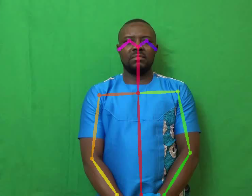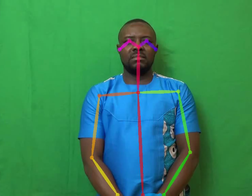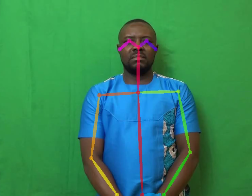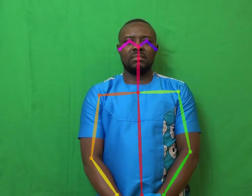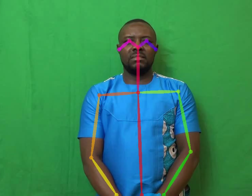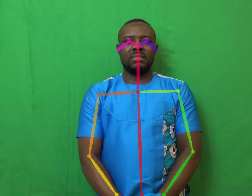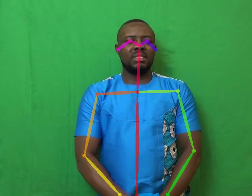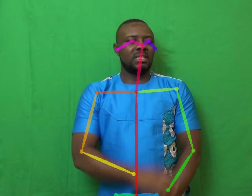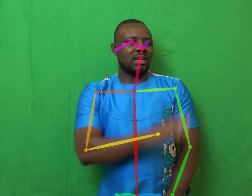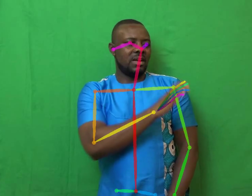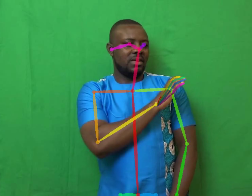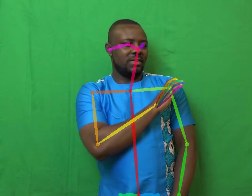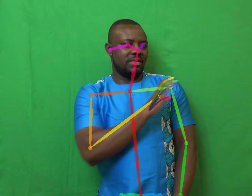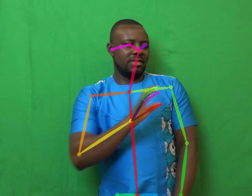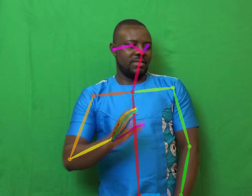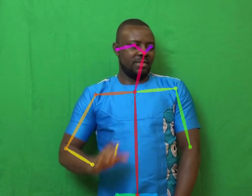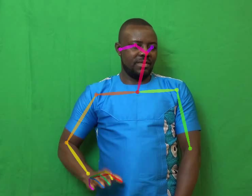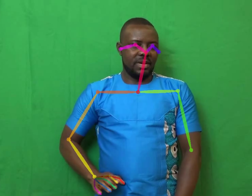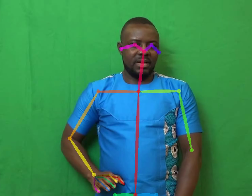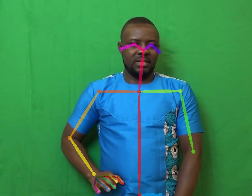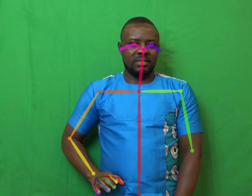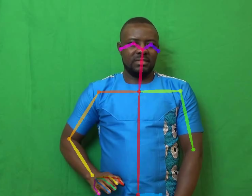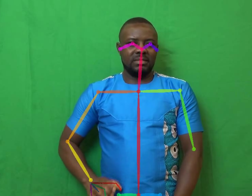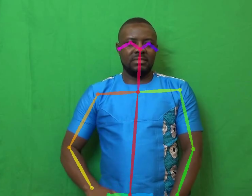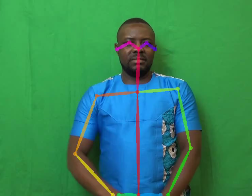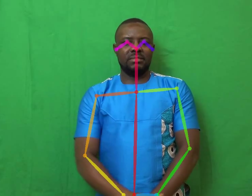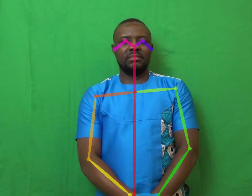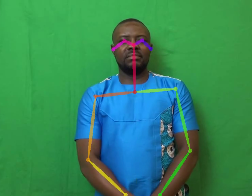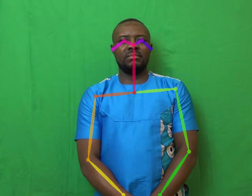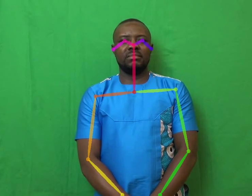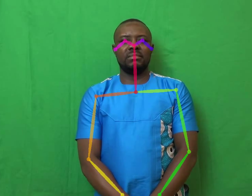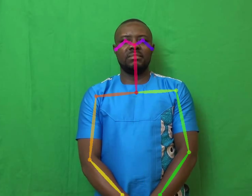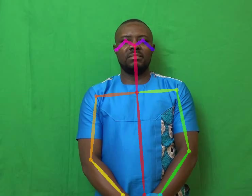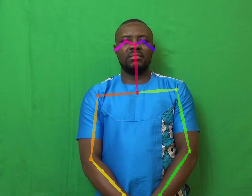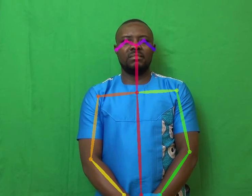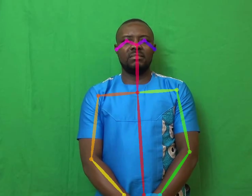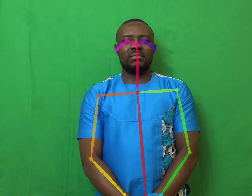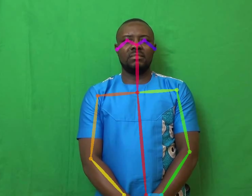Christ